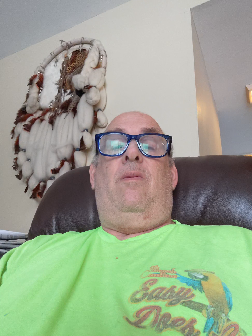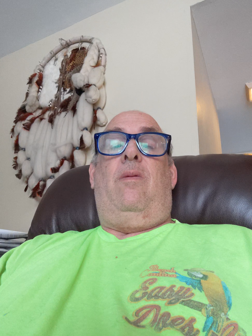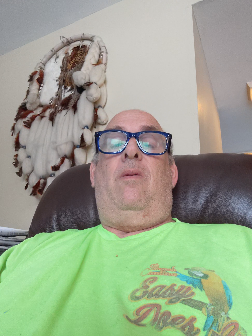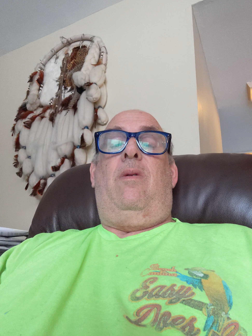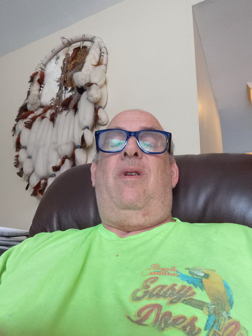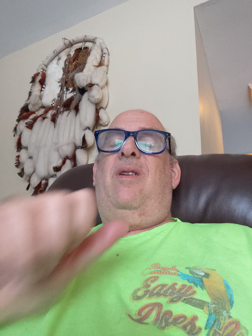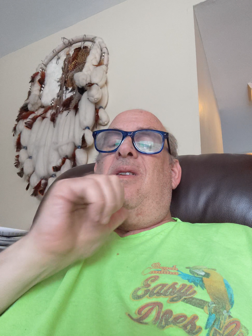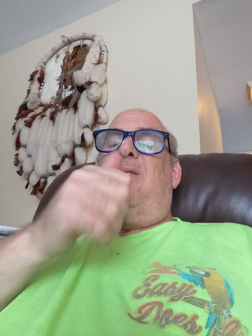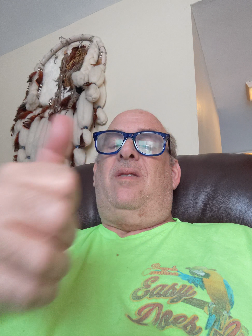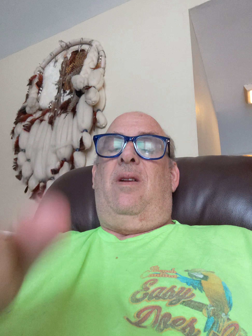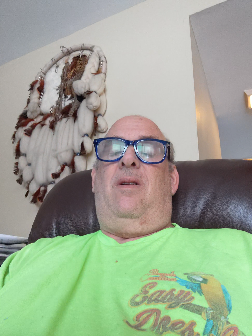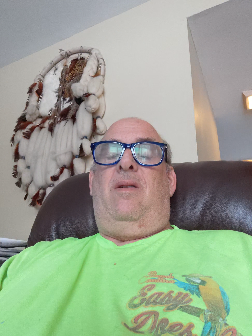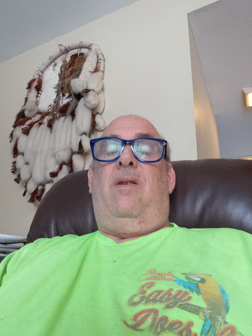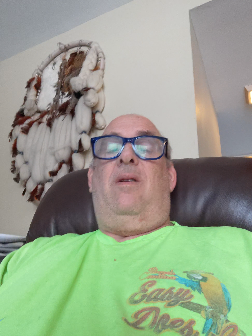not